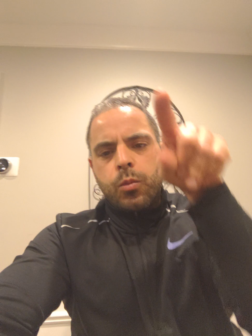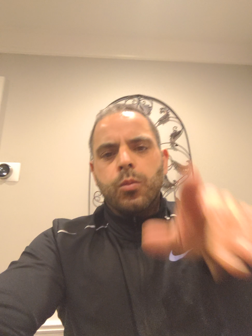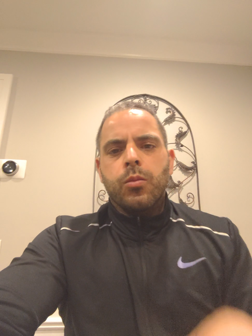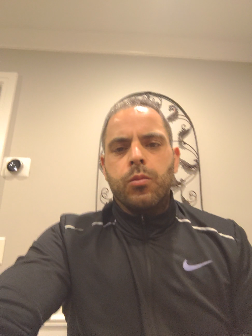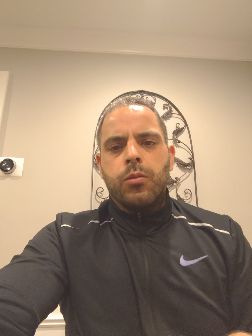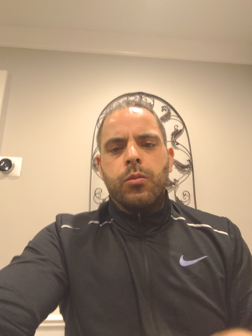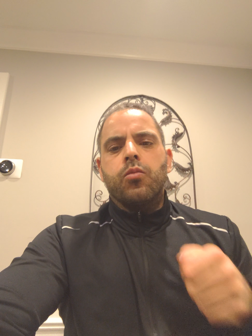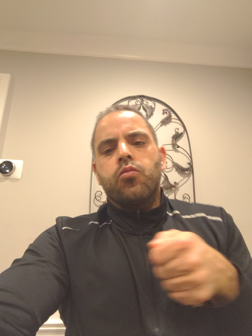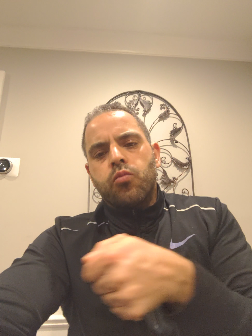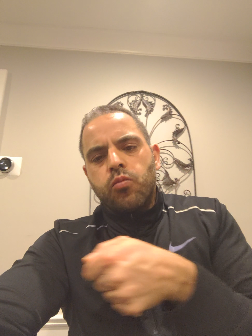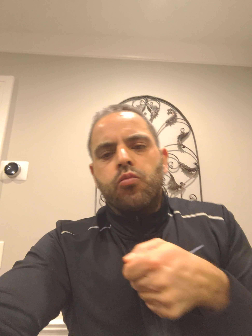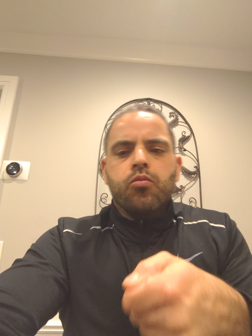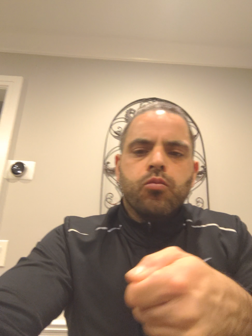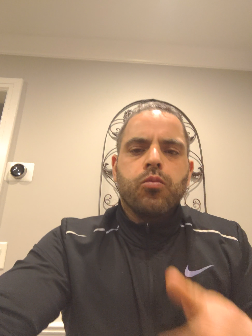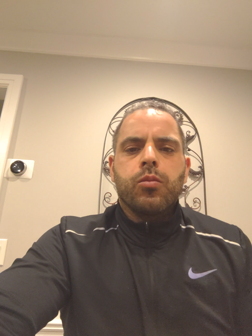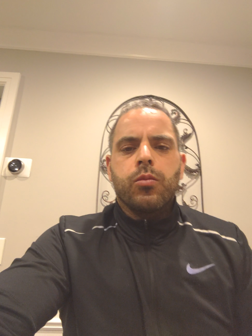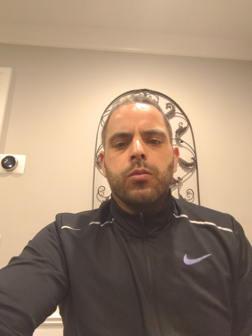vacuum